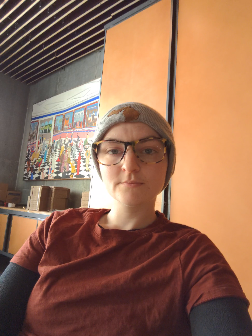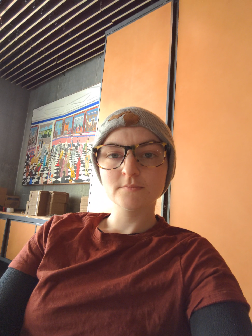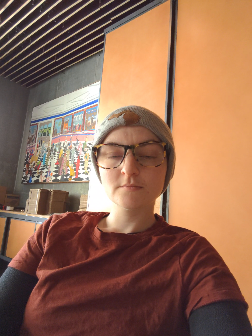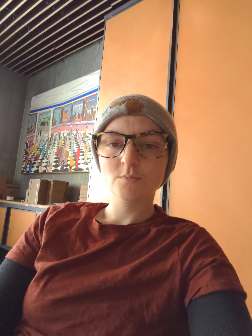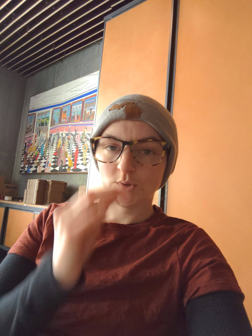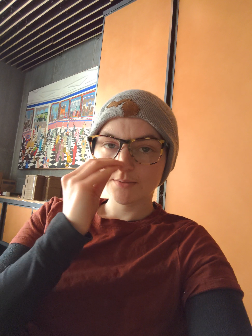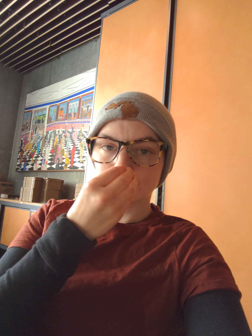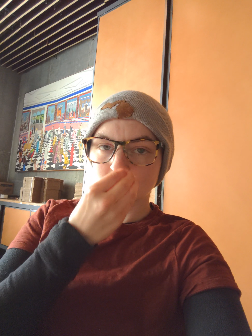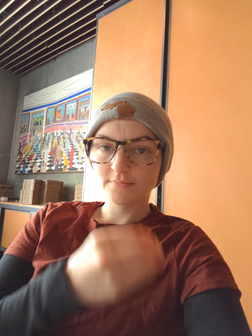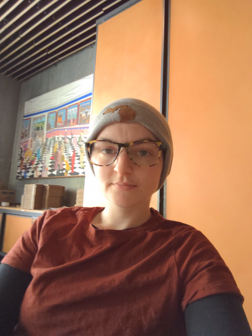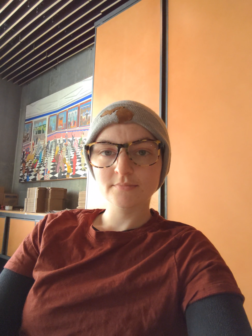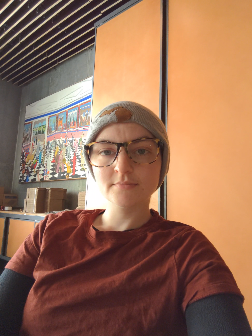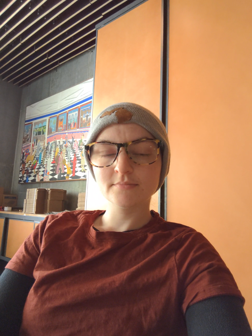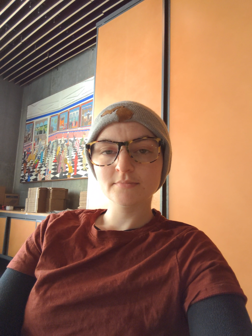flower